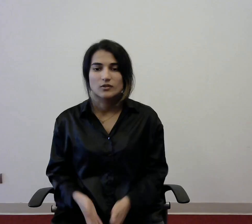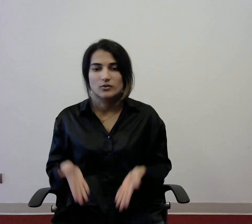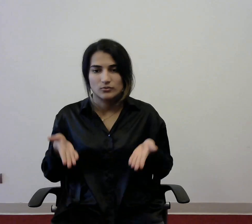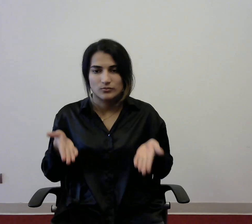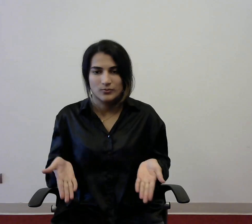burda